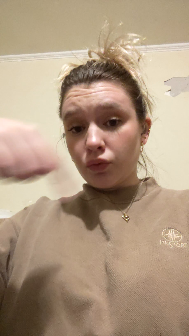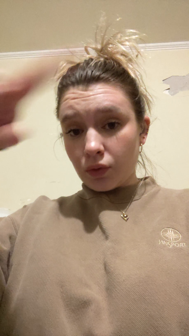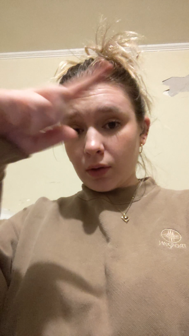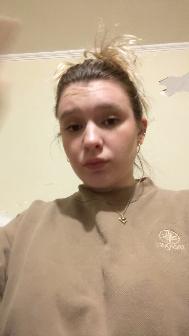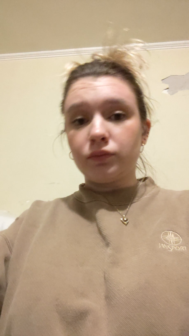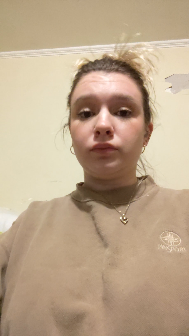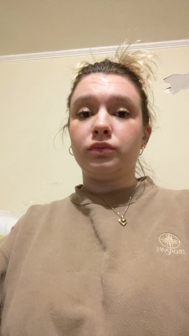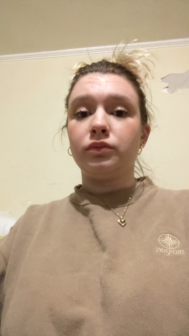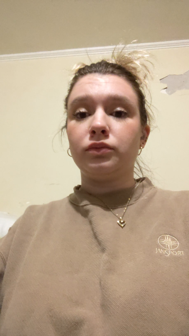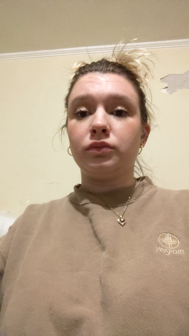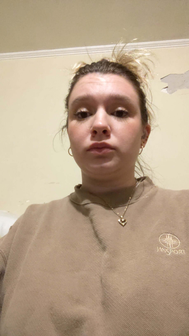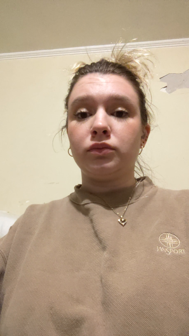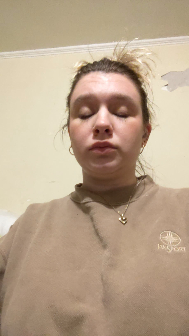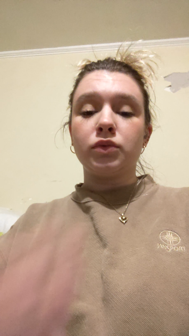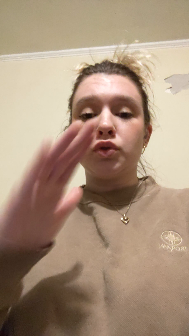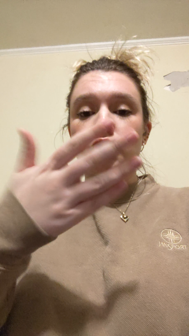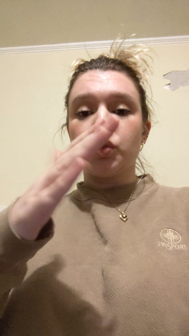share